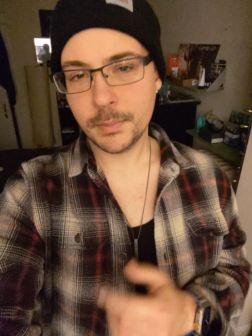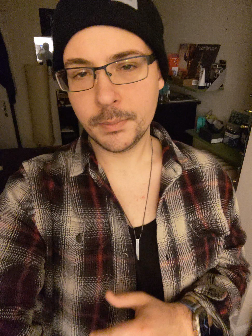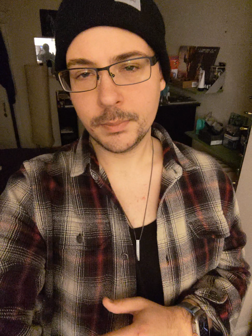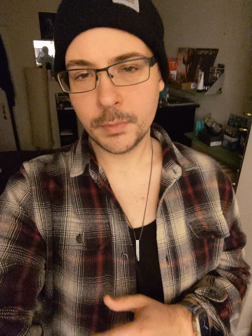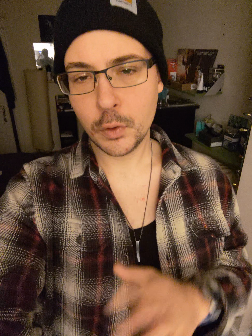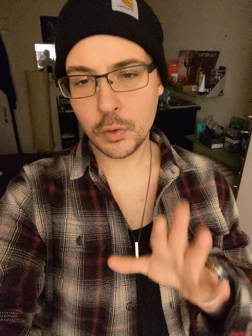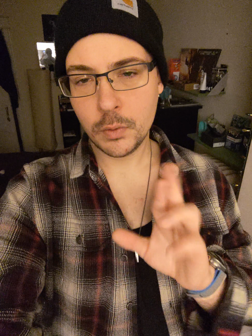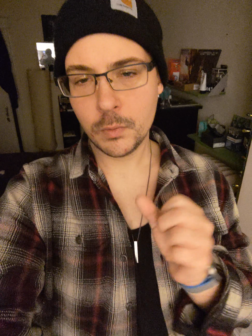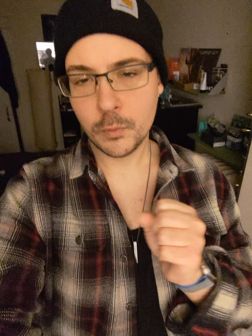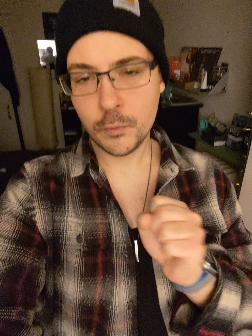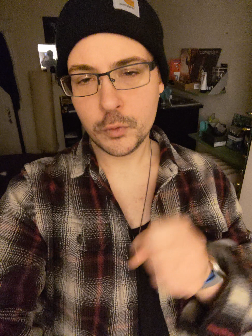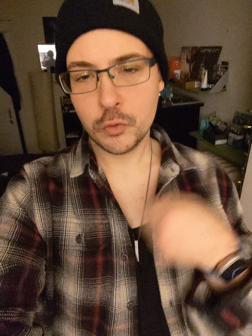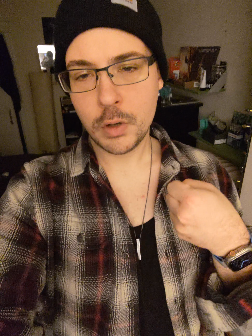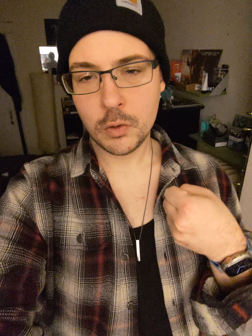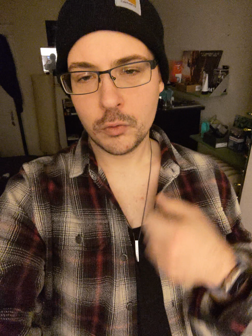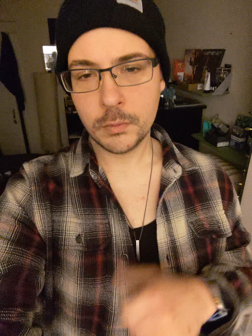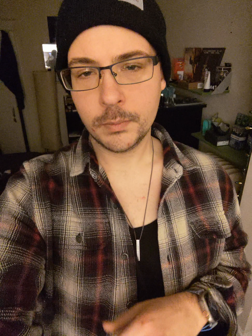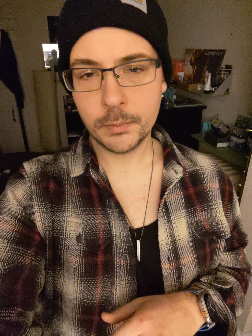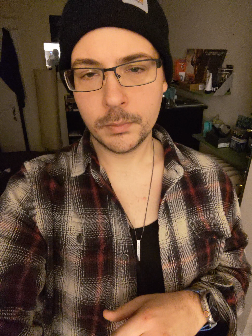refrigerator